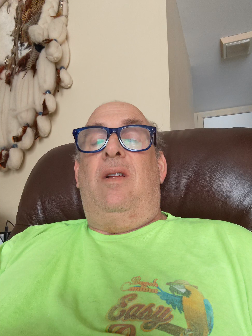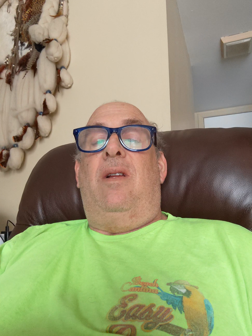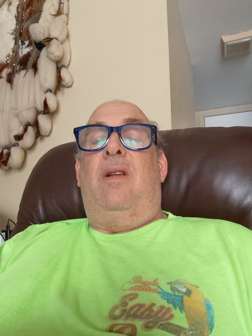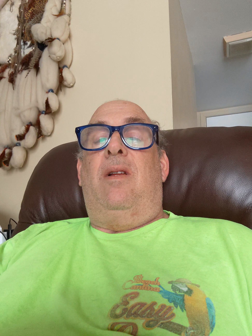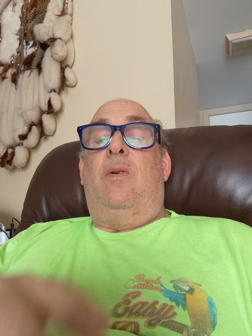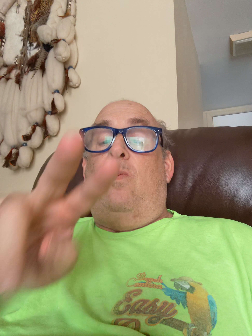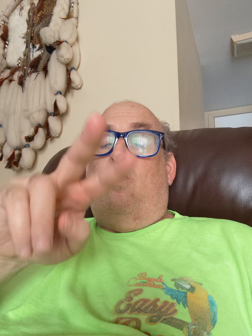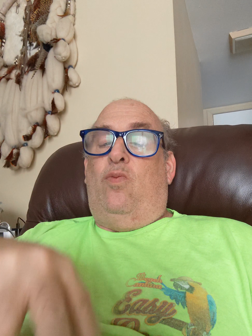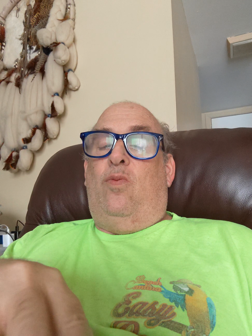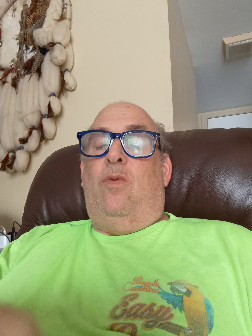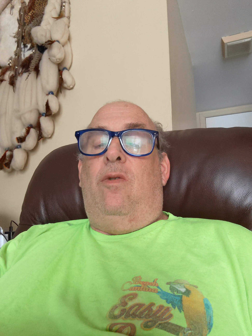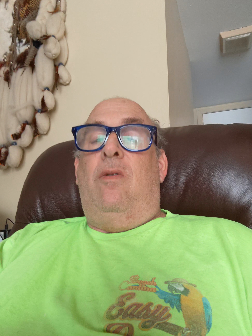read